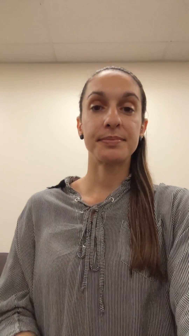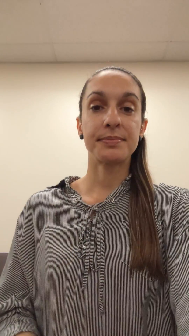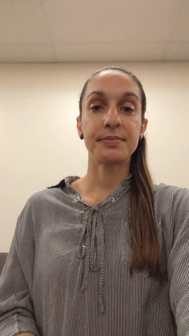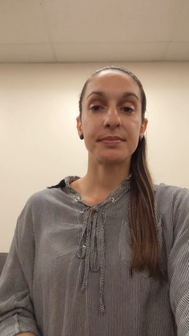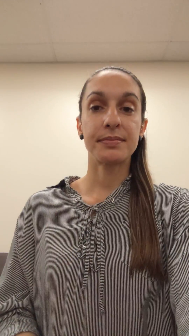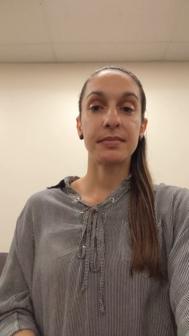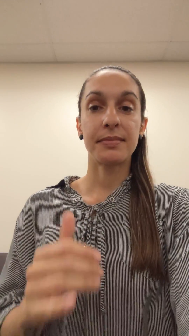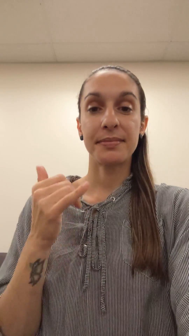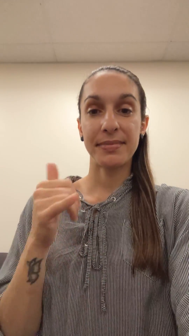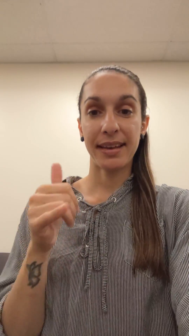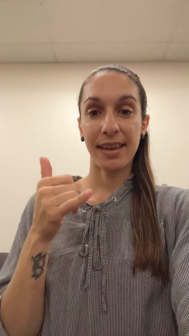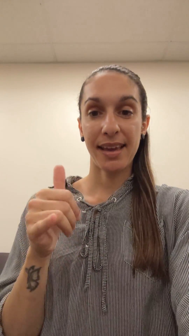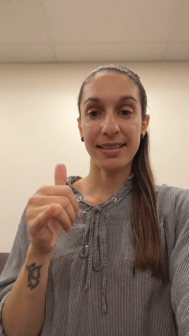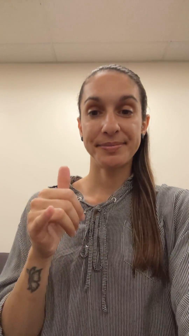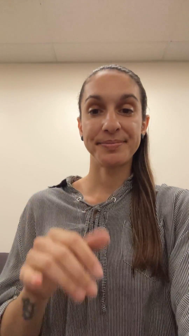play